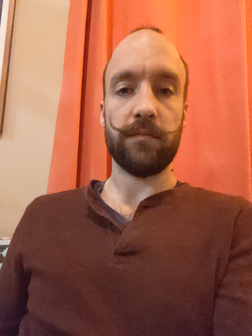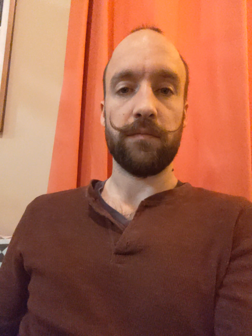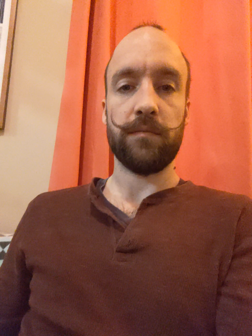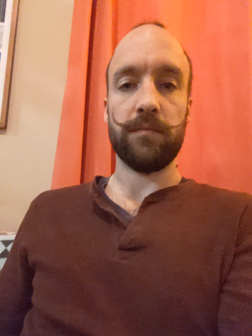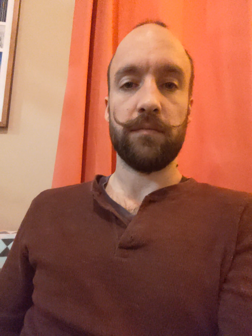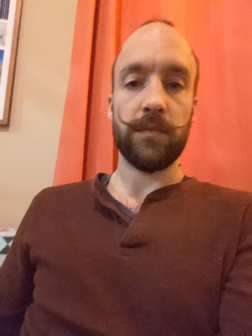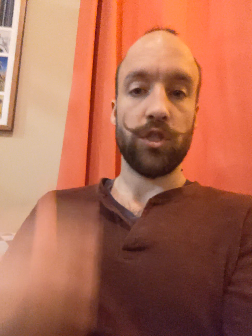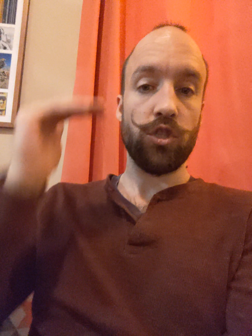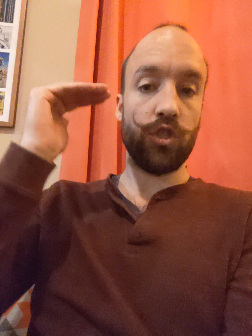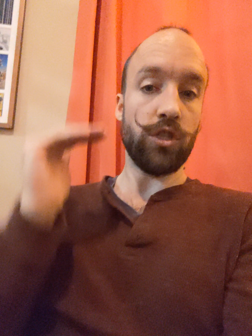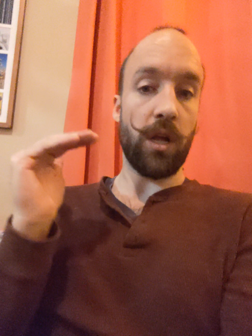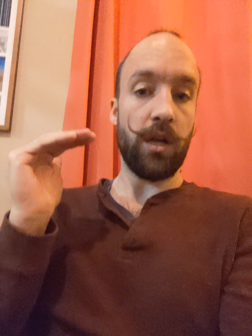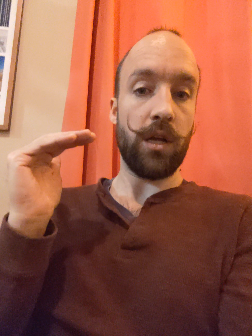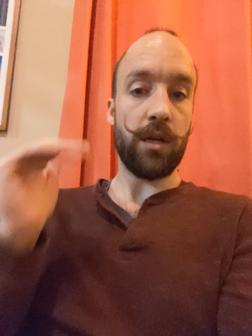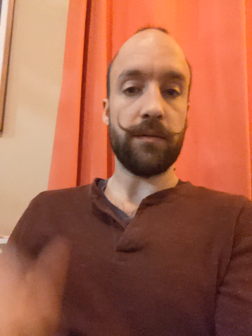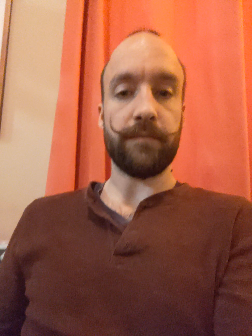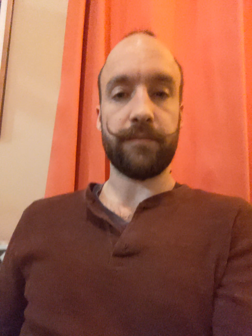child